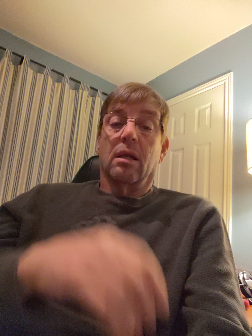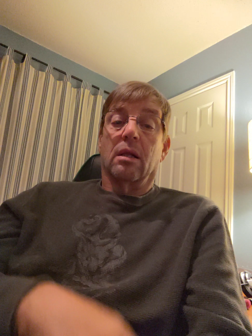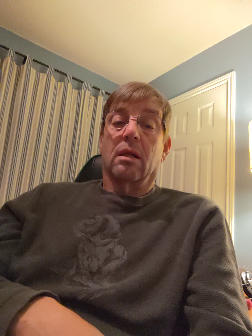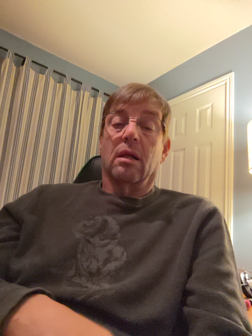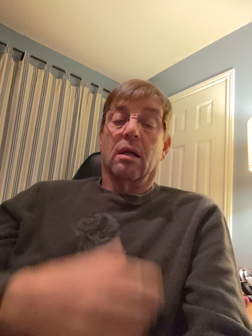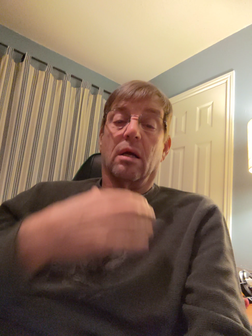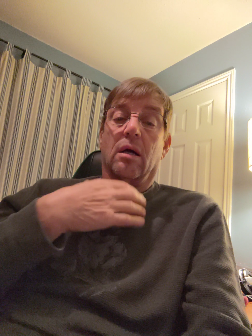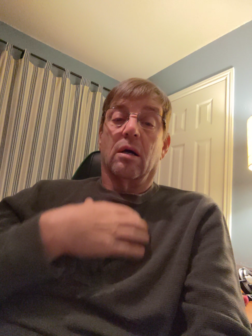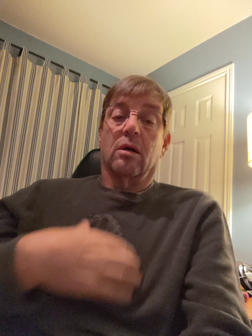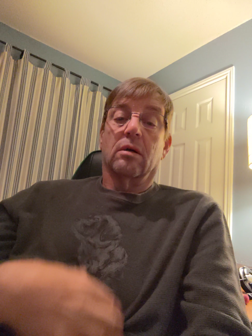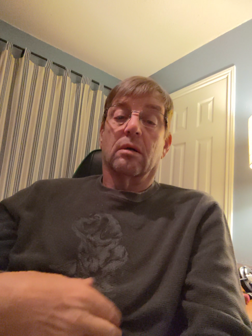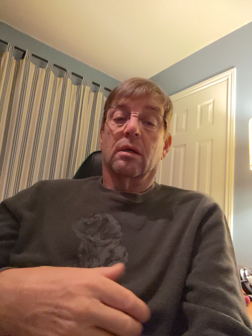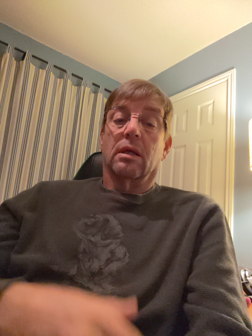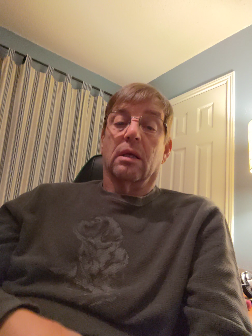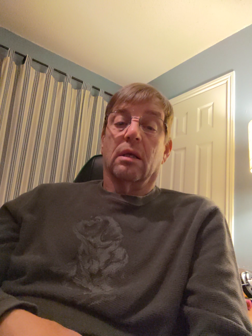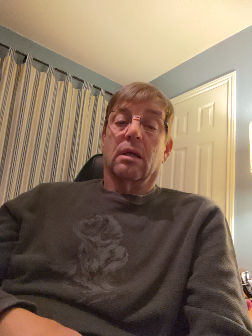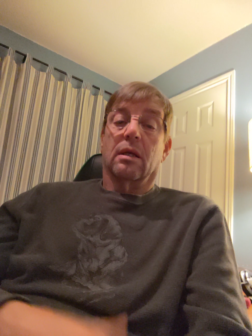hungry